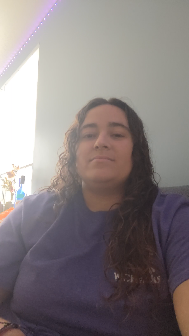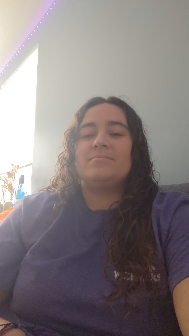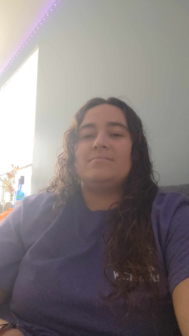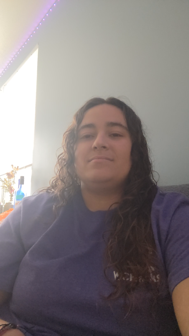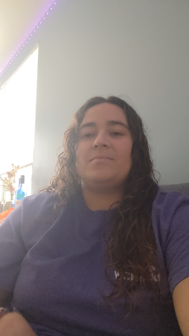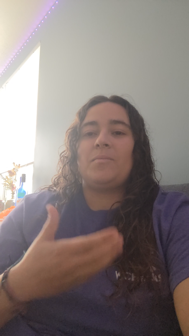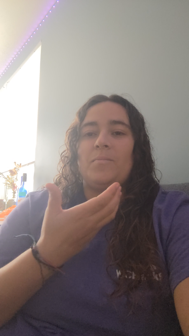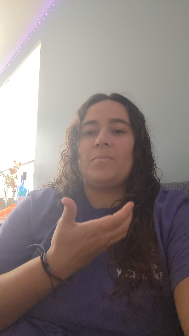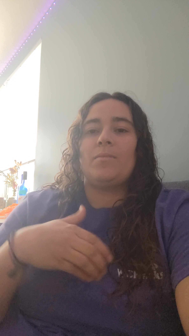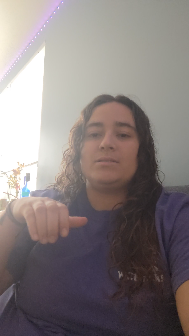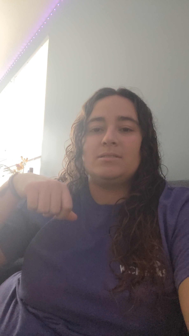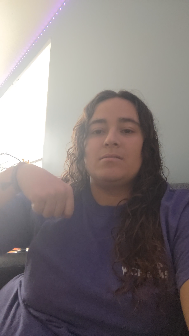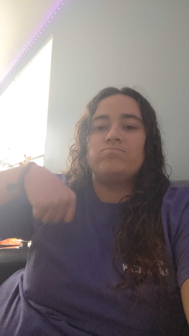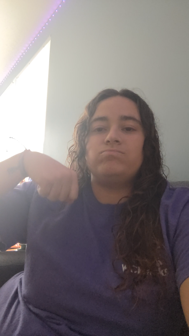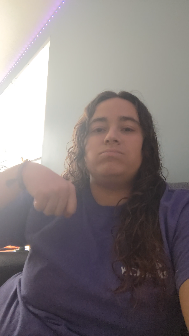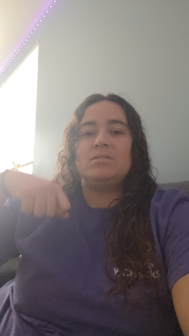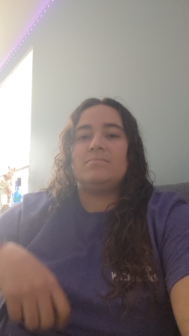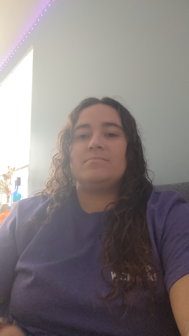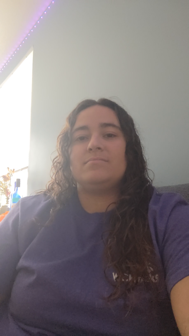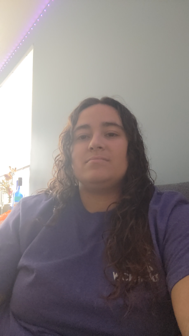basket